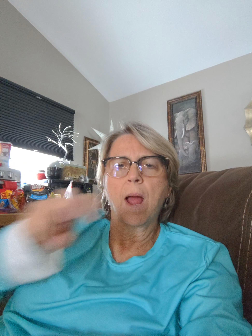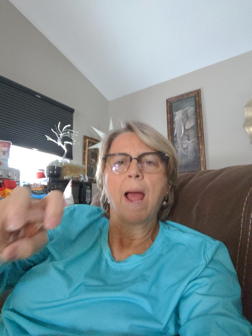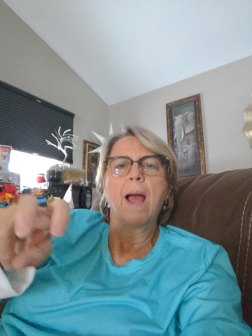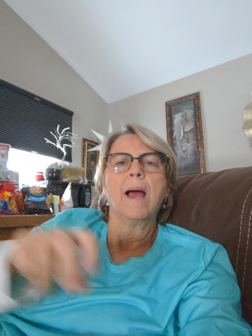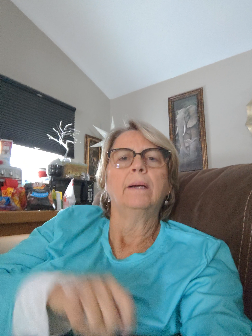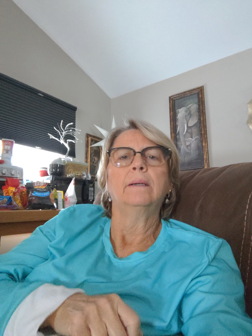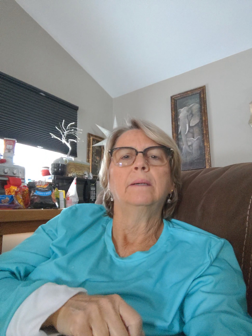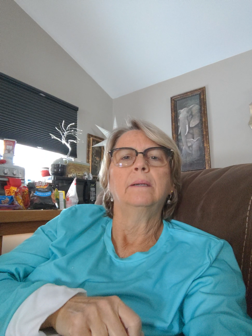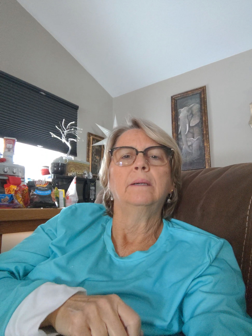ride